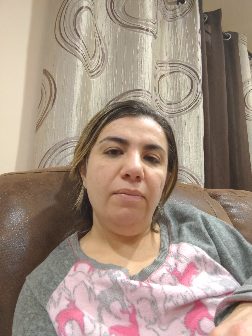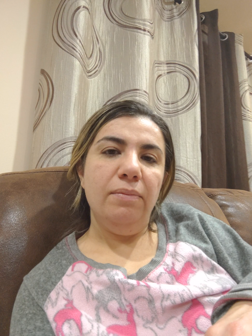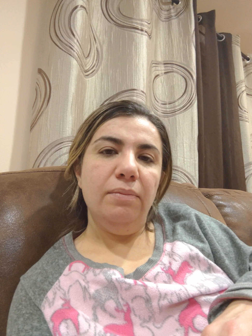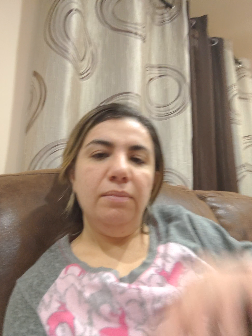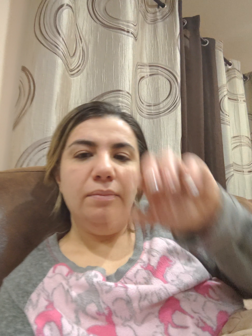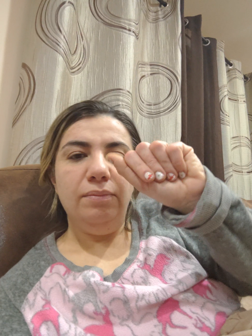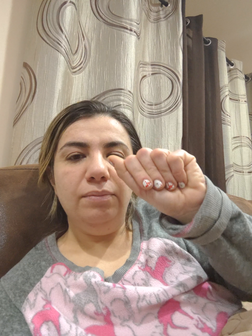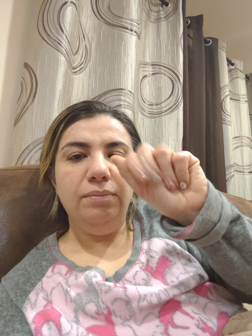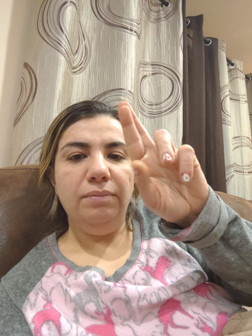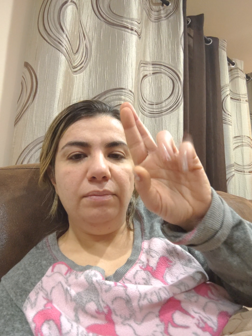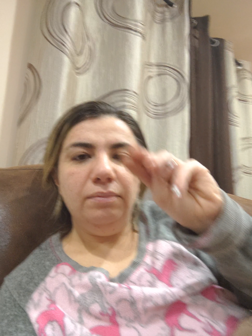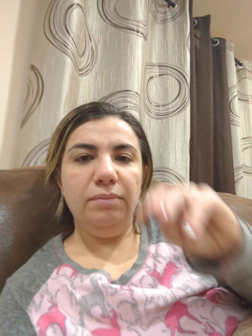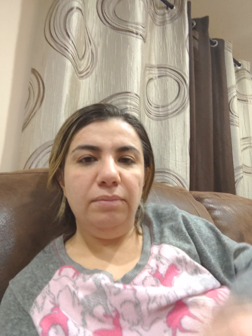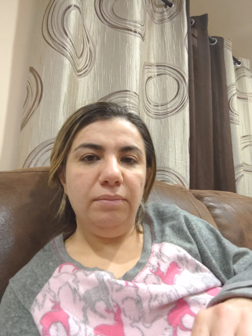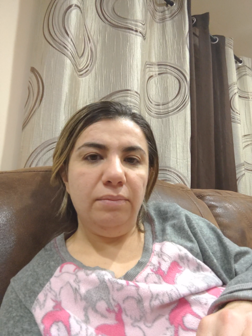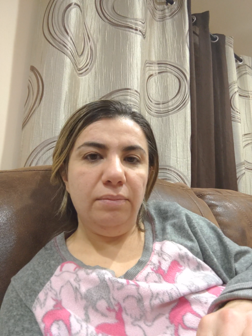arm